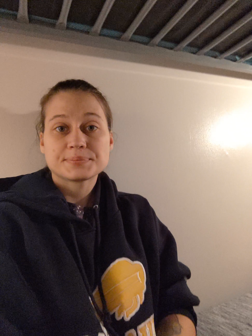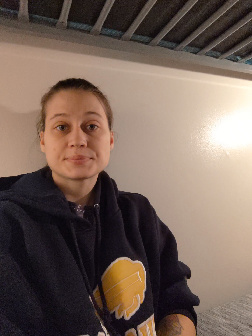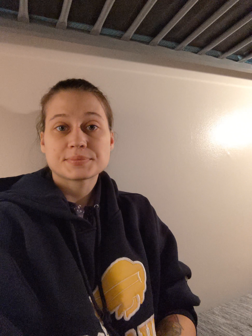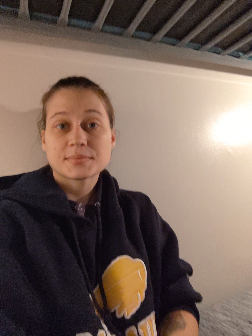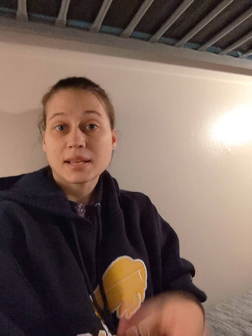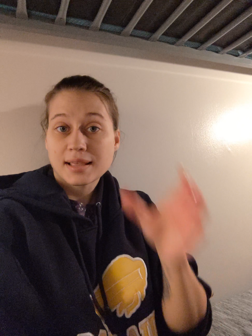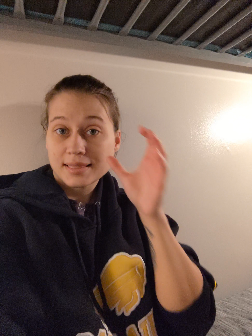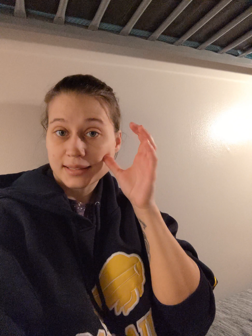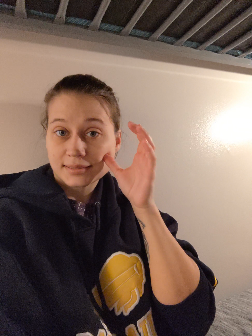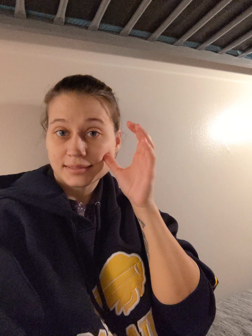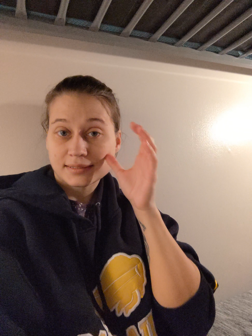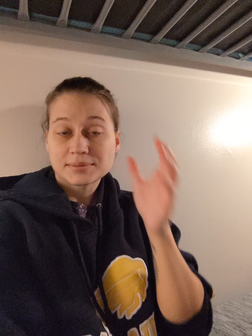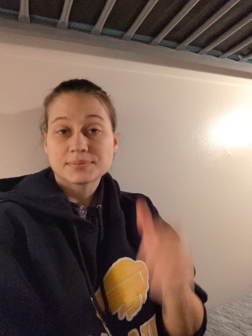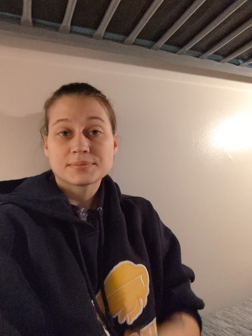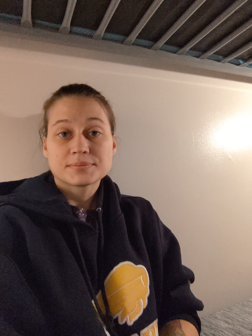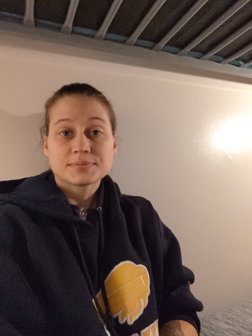listen